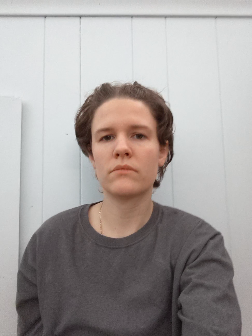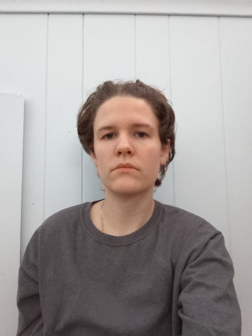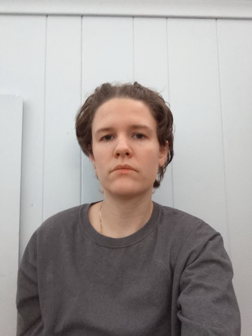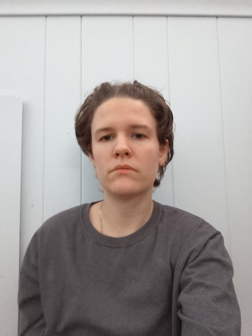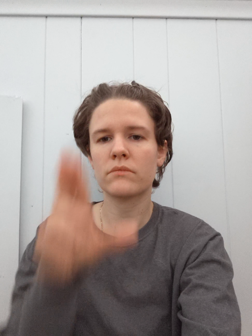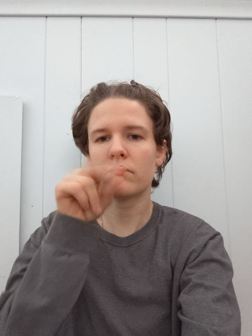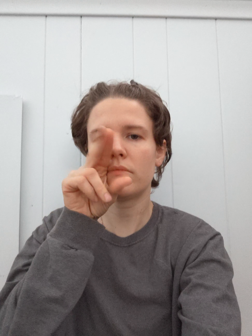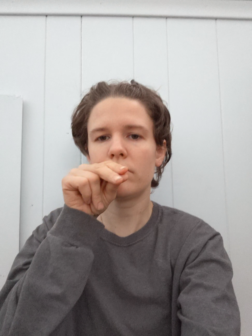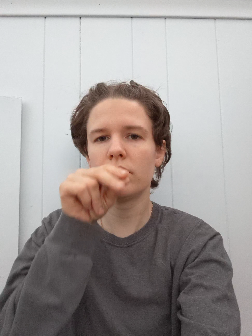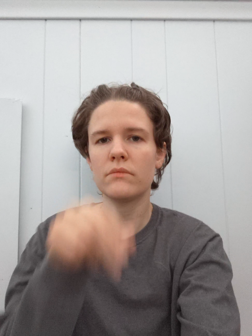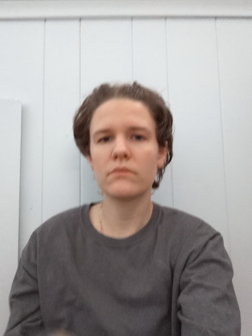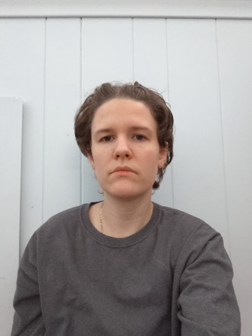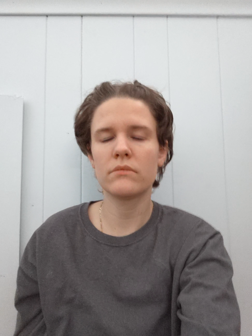duck